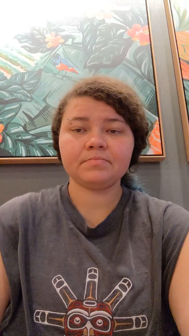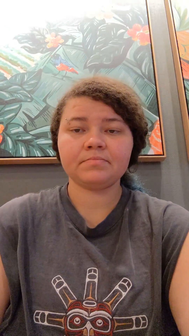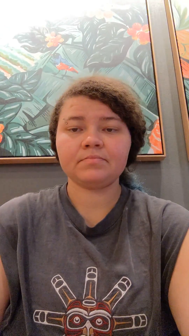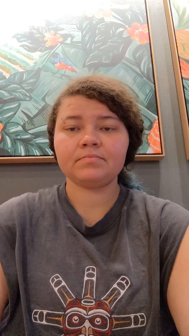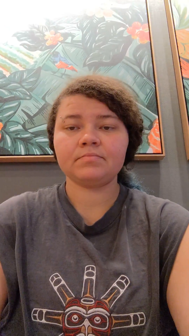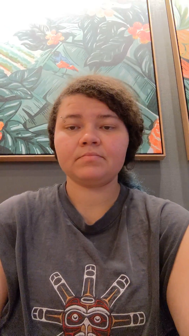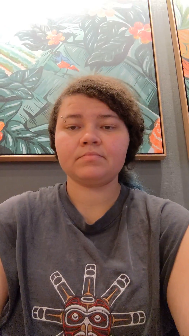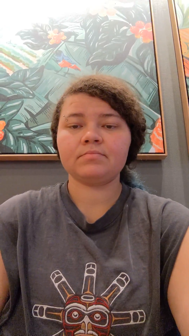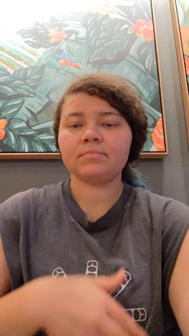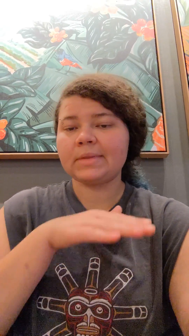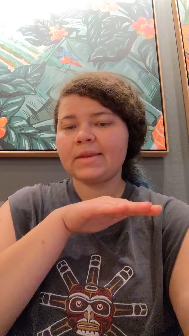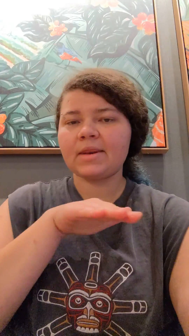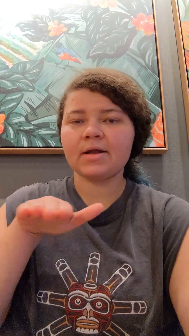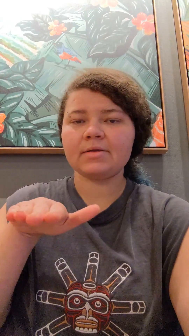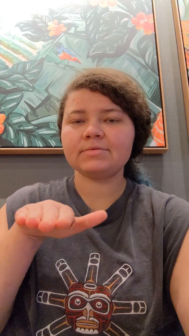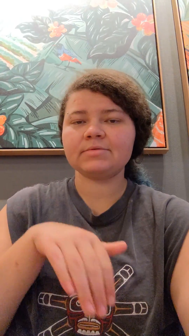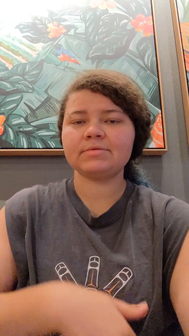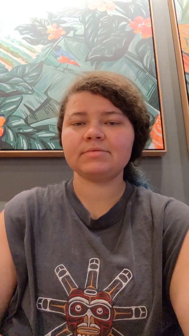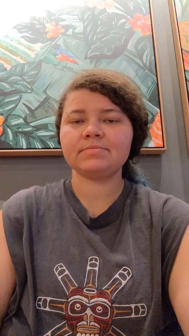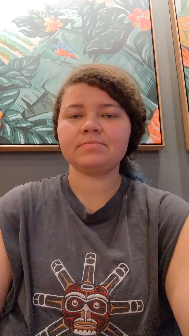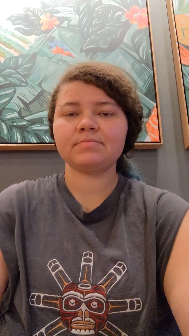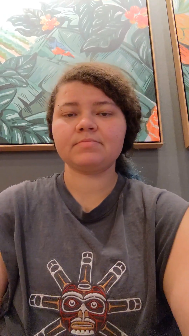nice